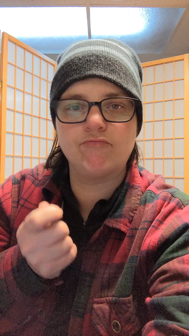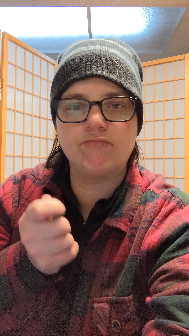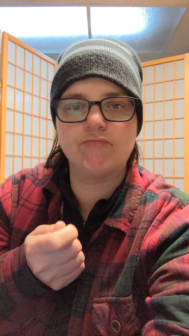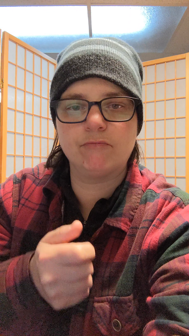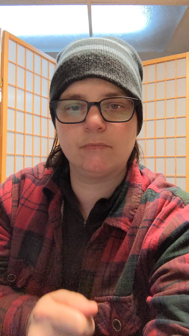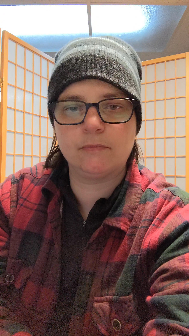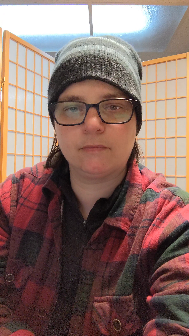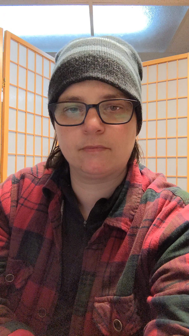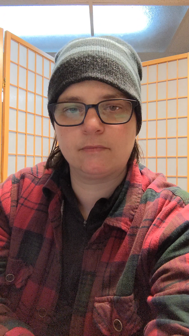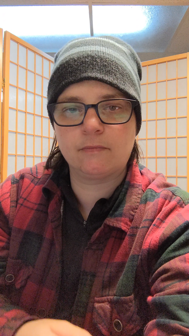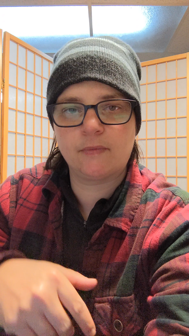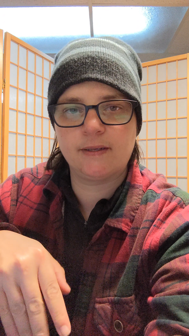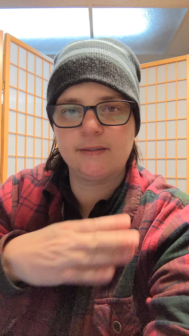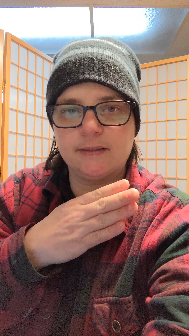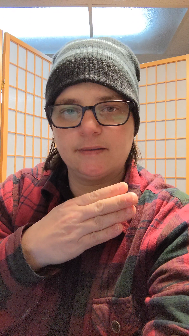kick